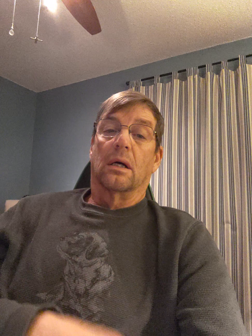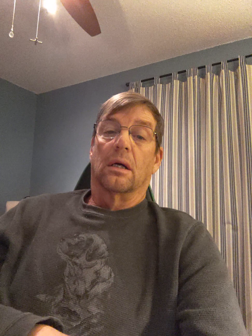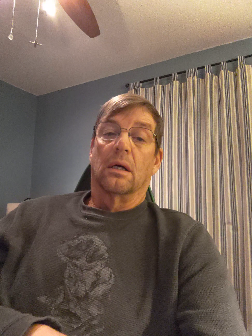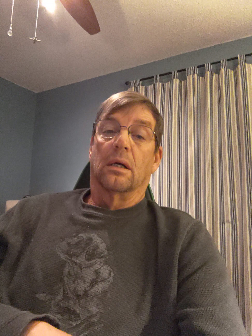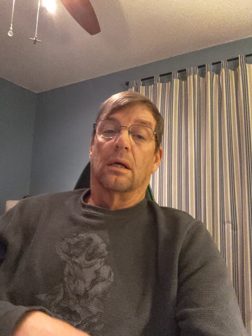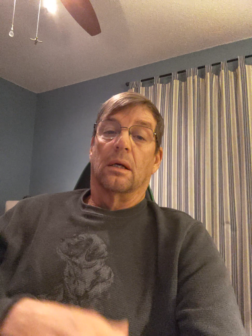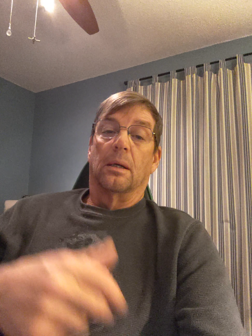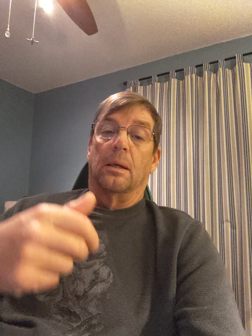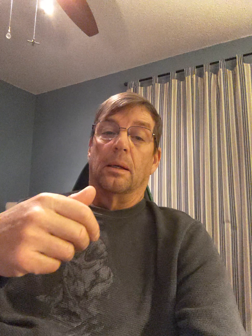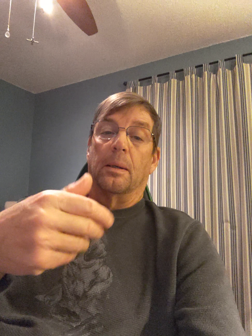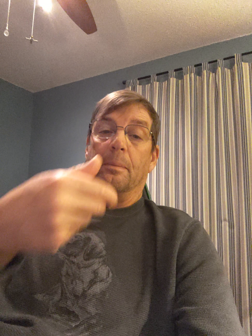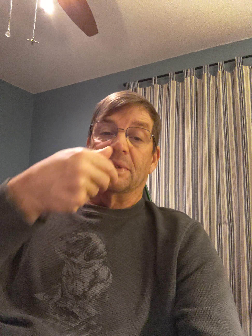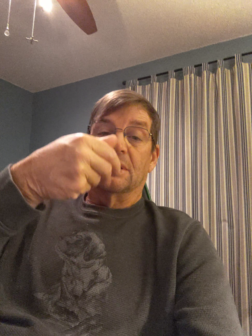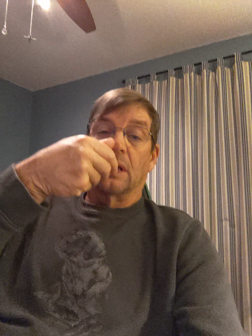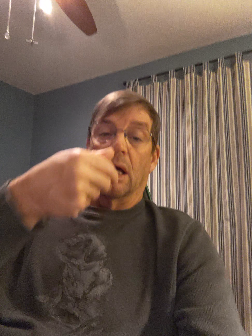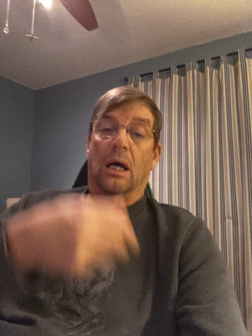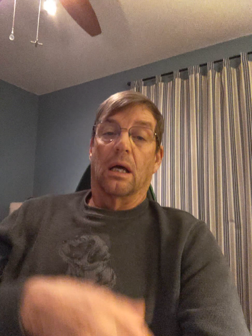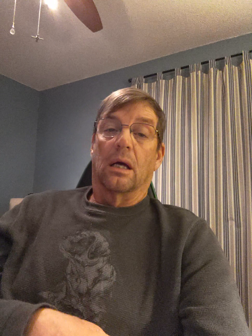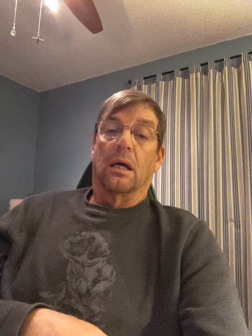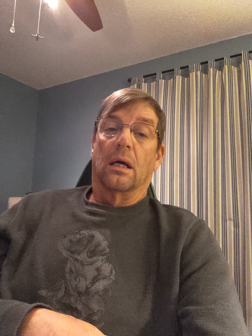pizza